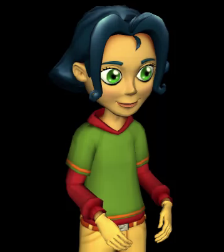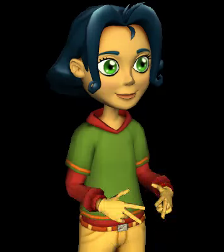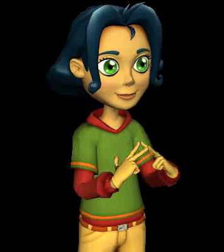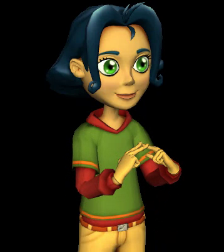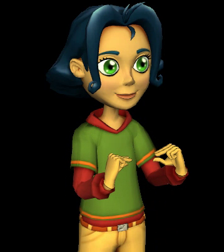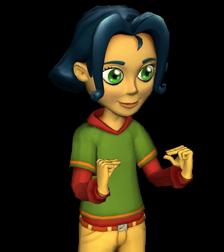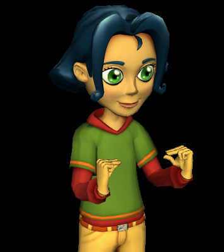نظيف